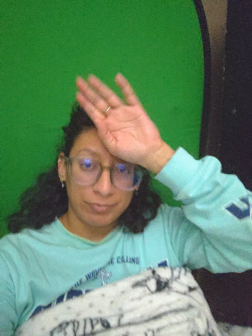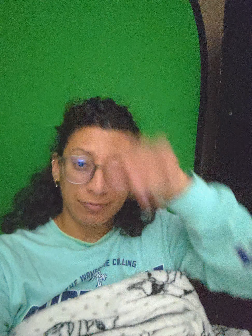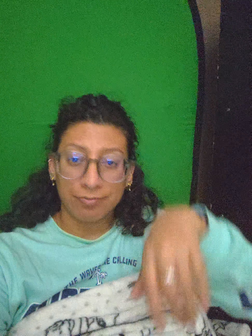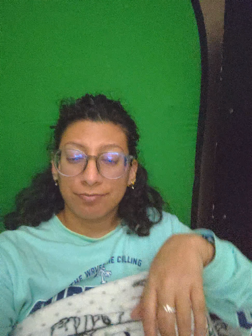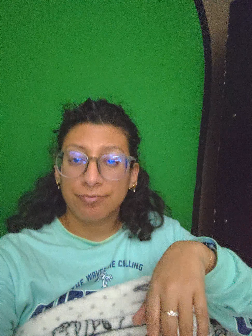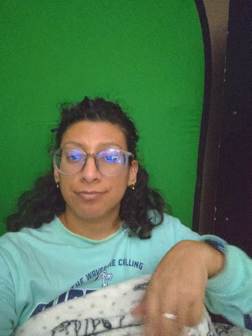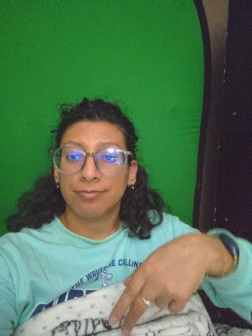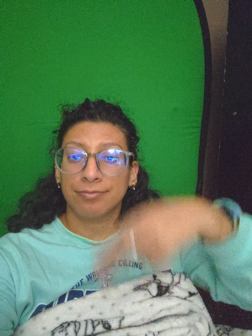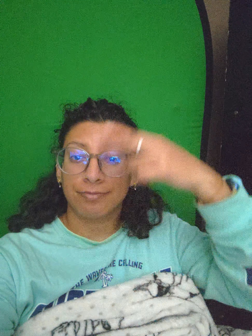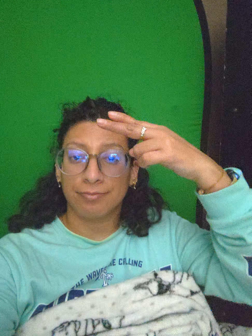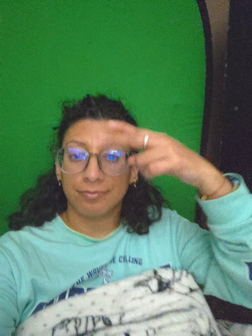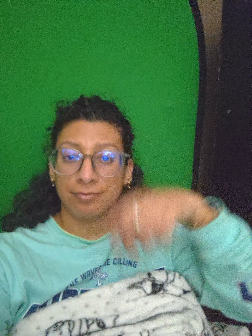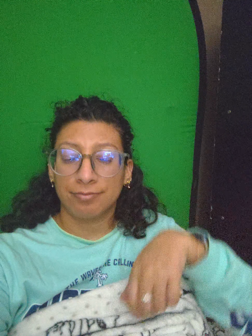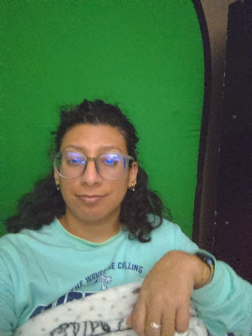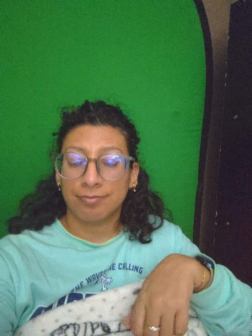high